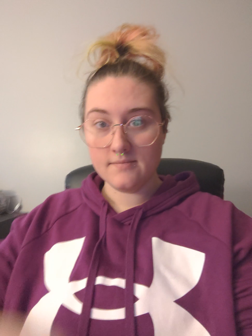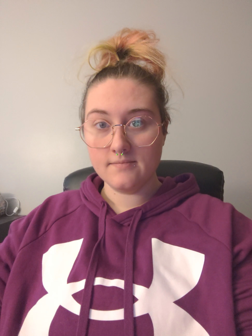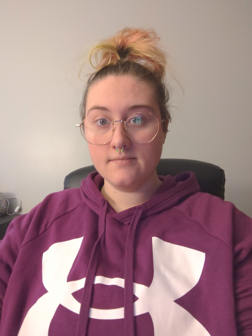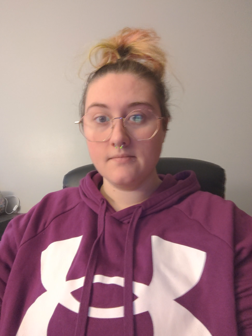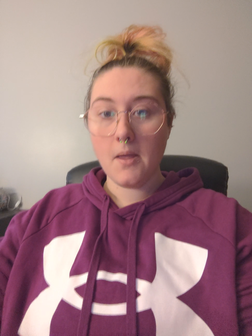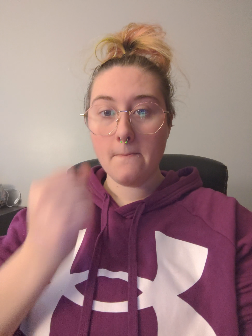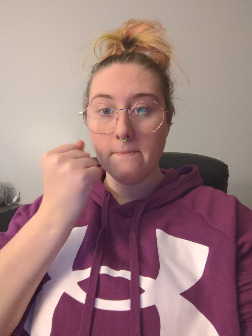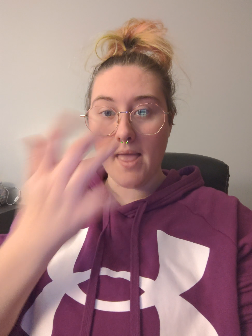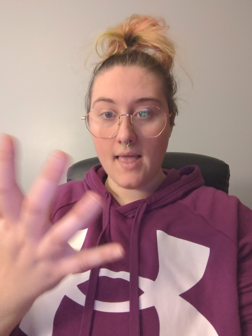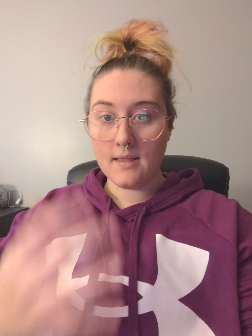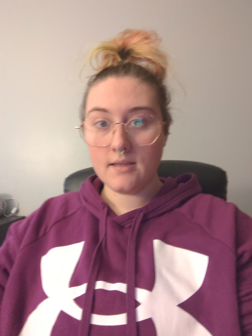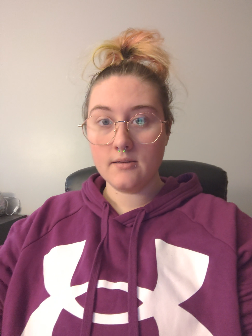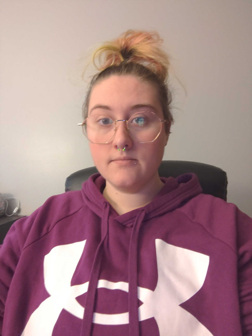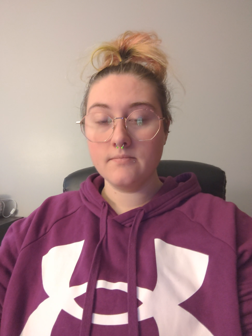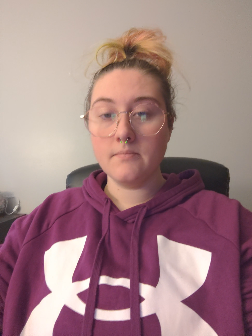many